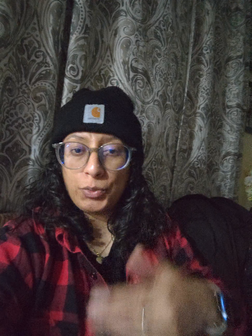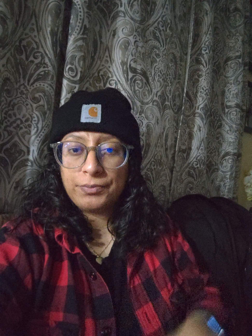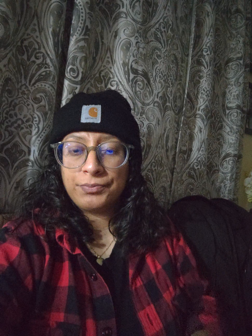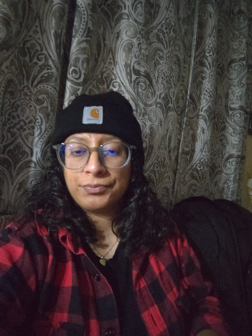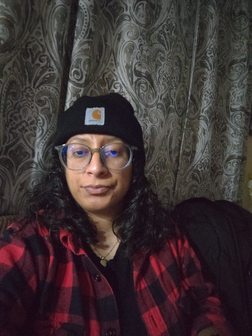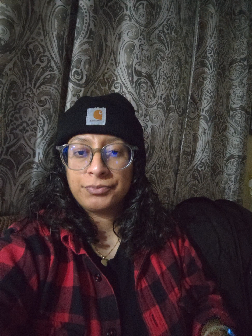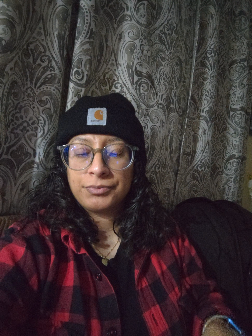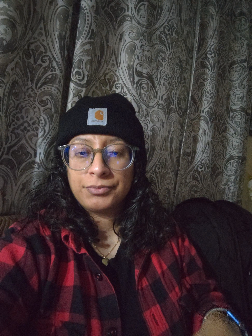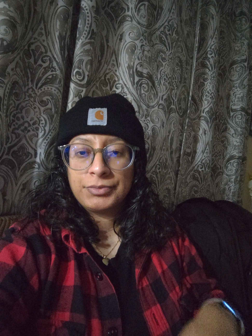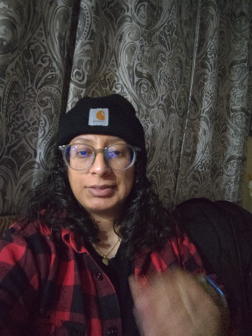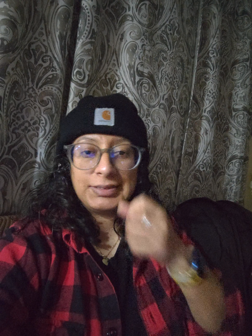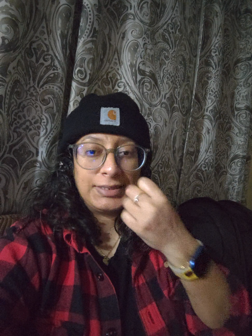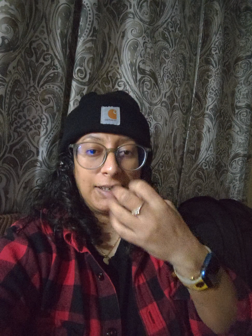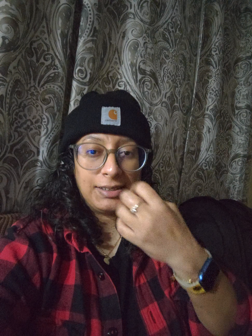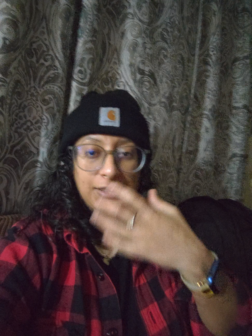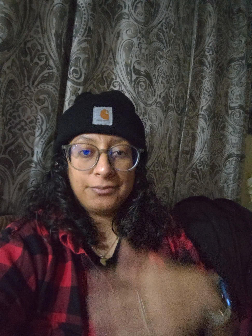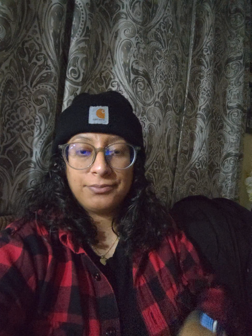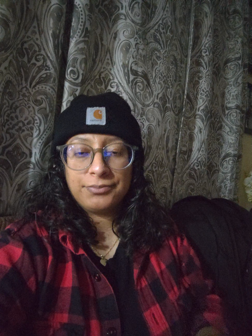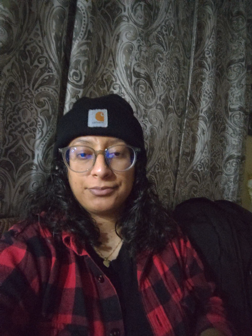snack